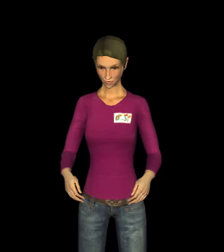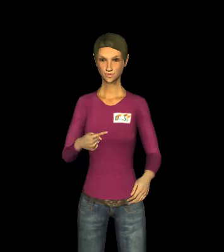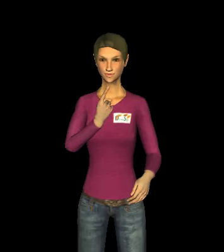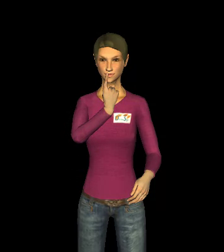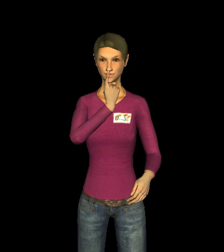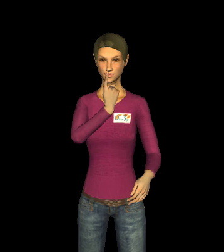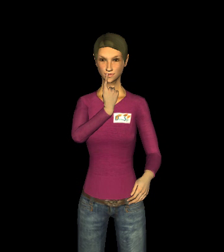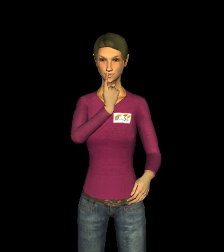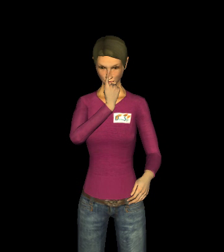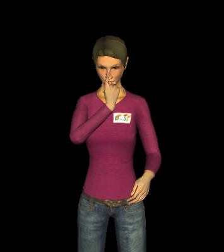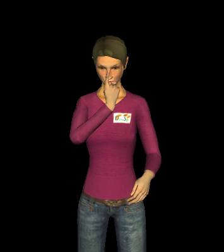أنف